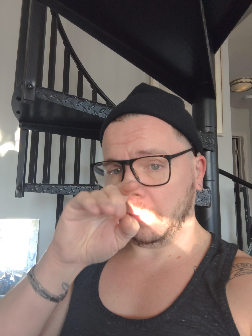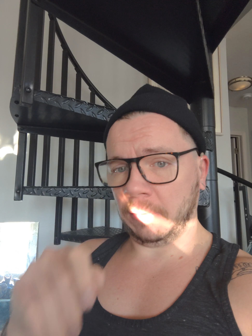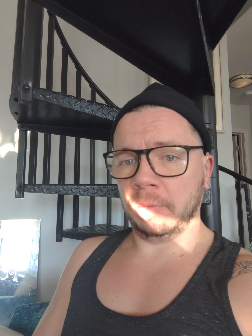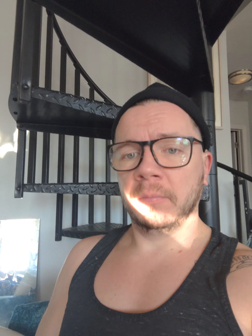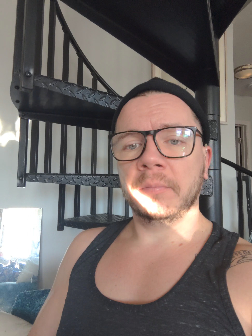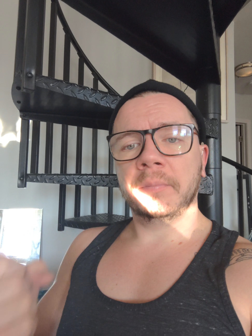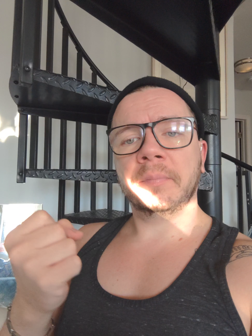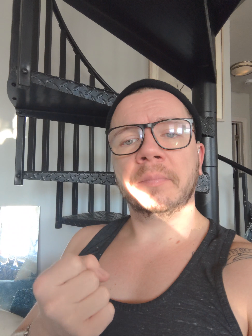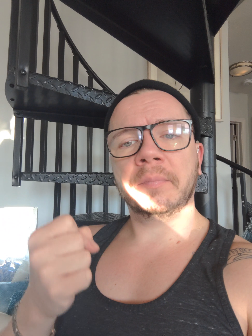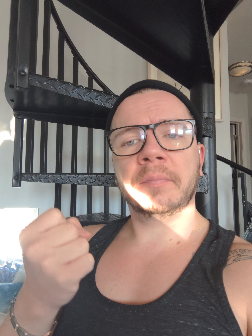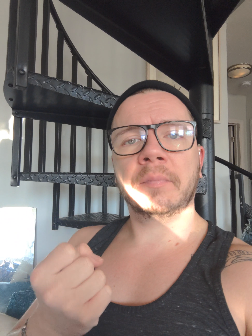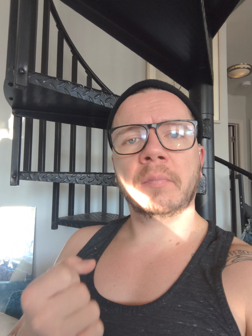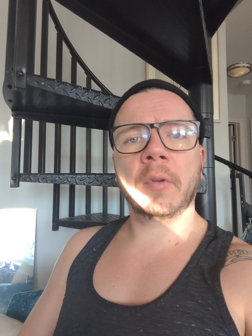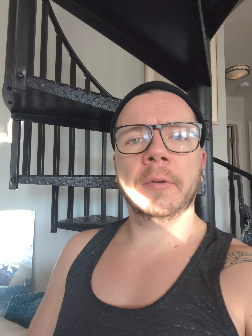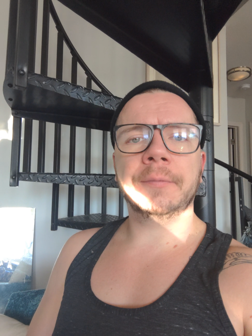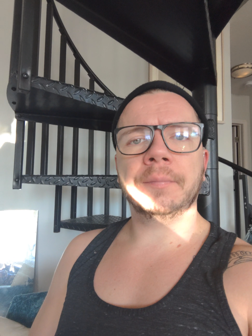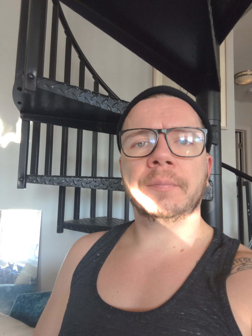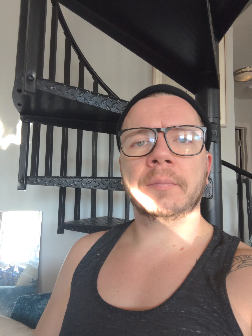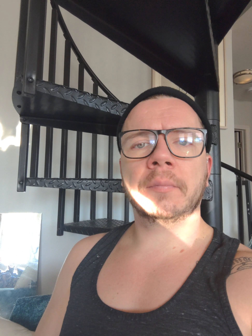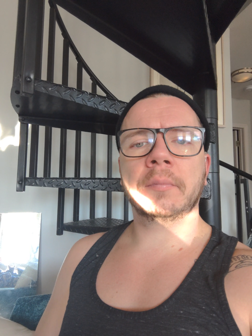car